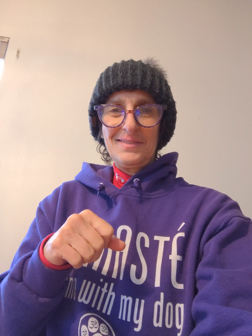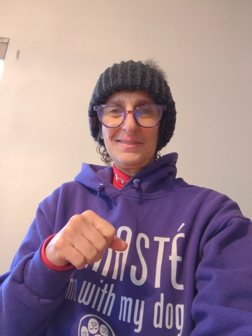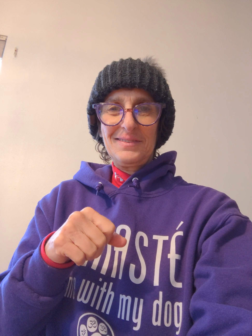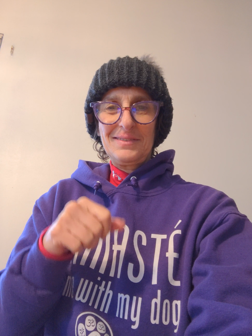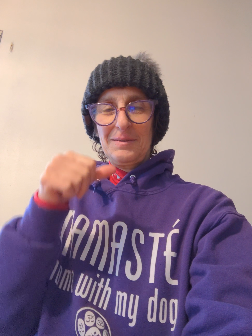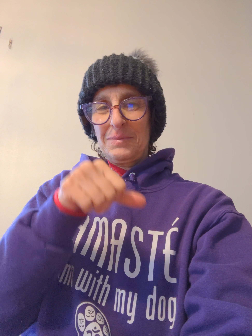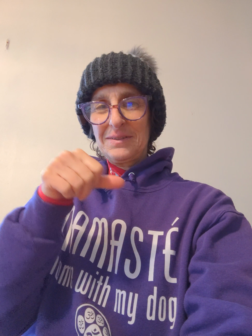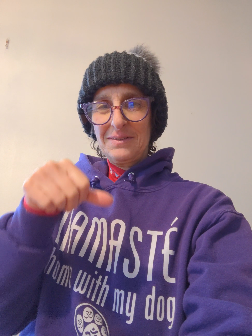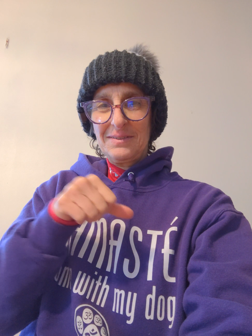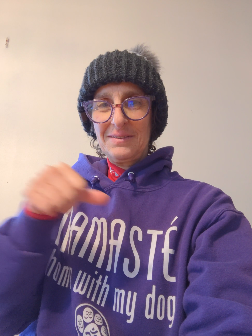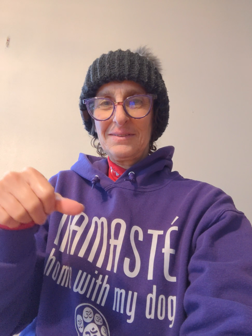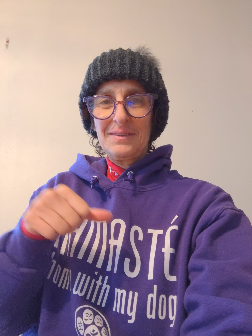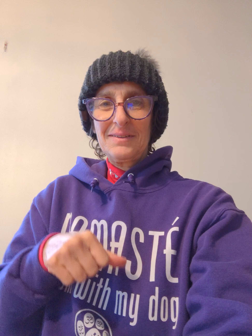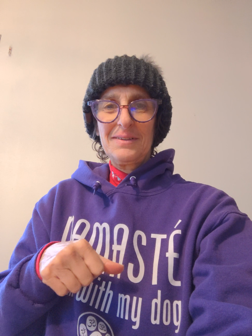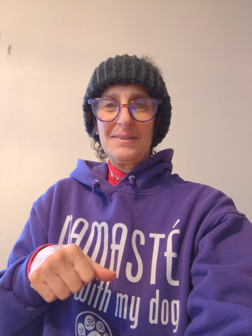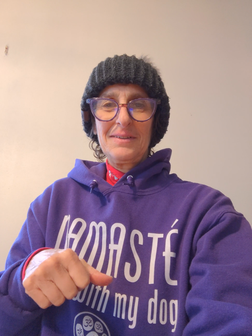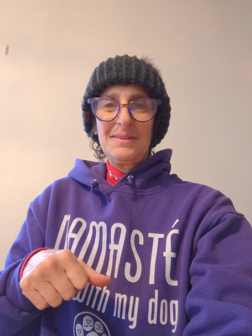puzzle